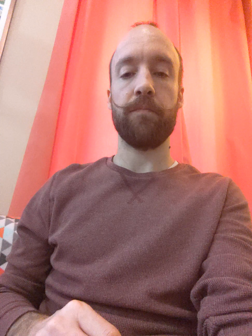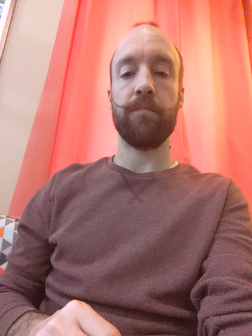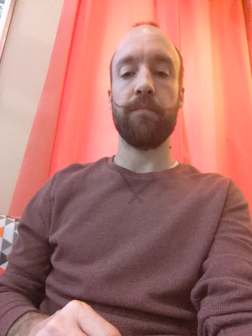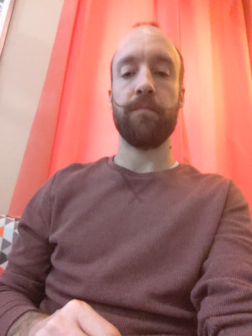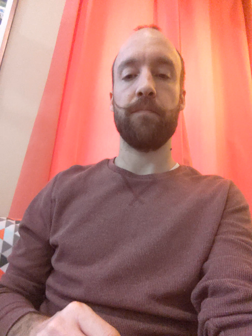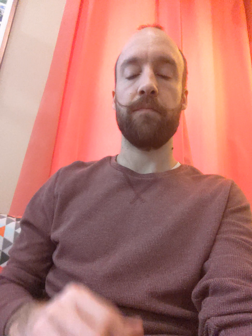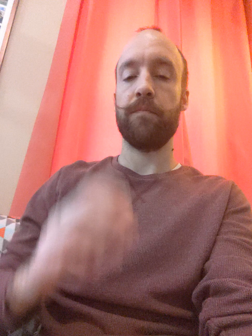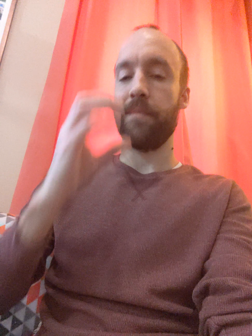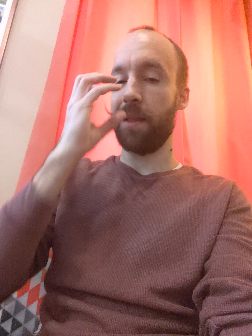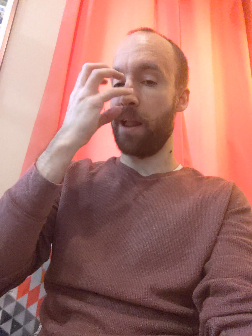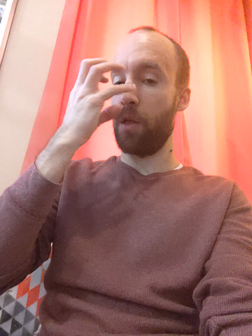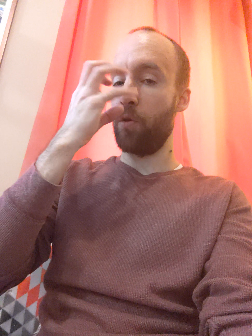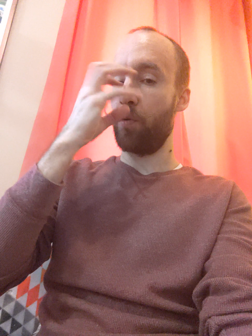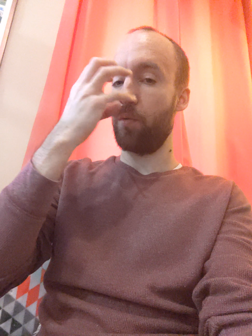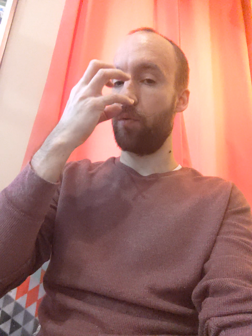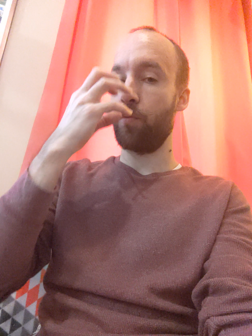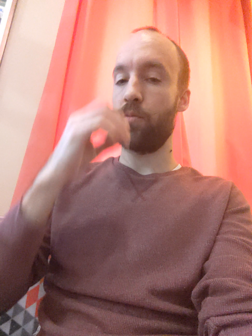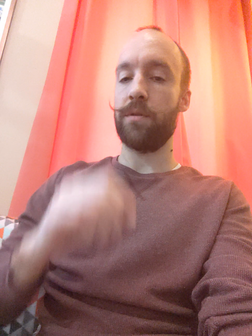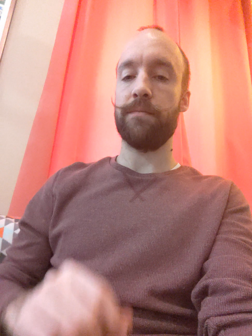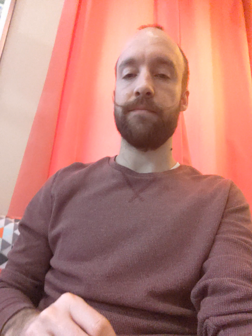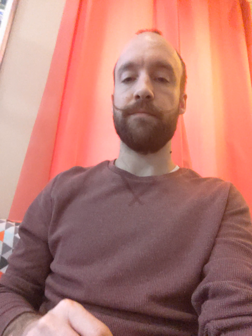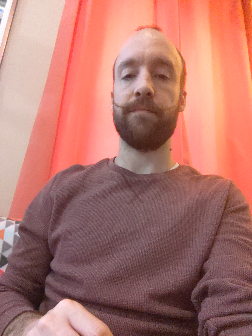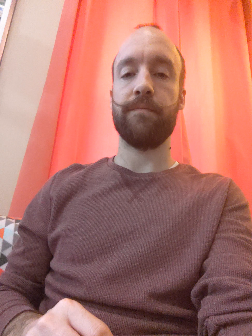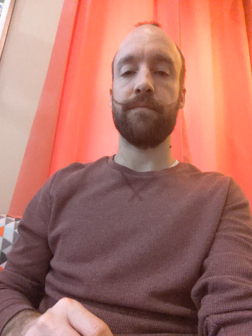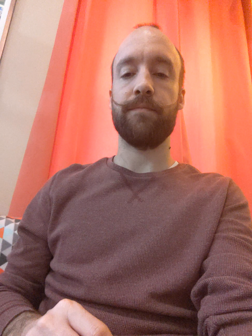clown